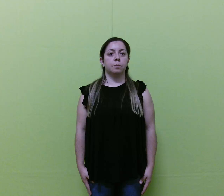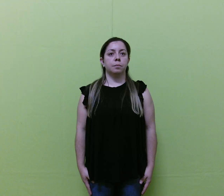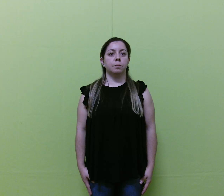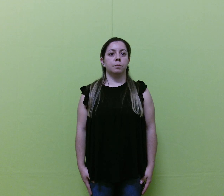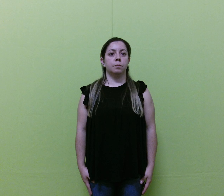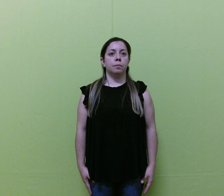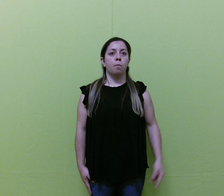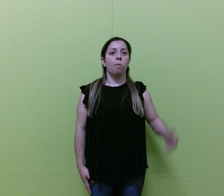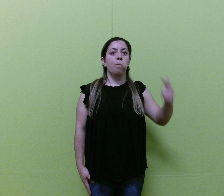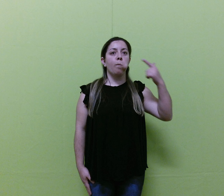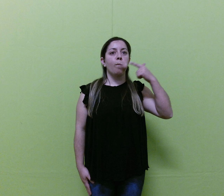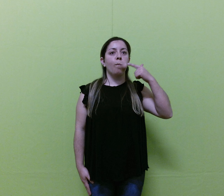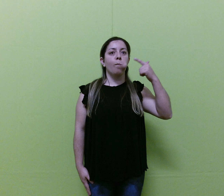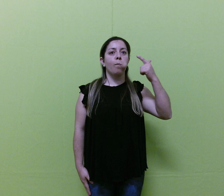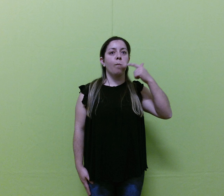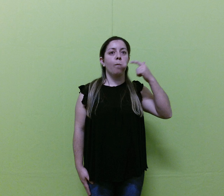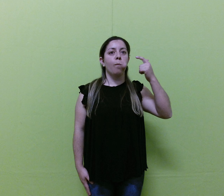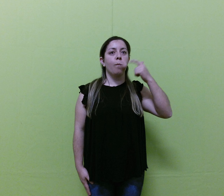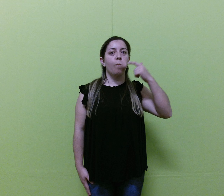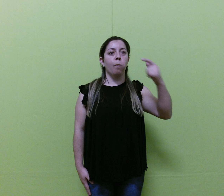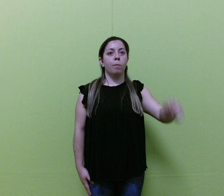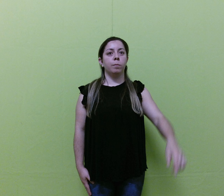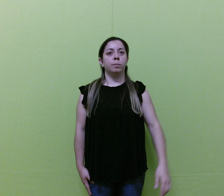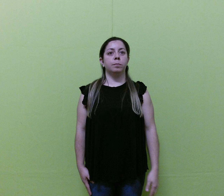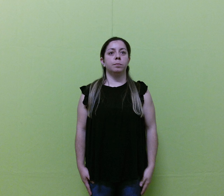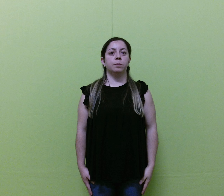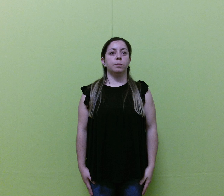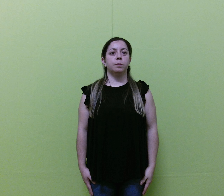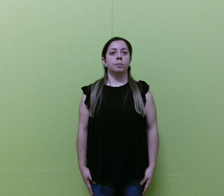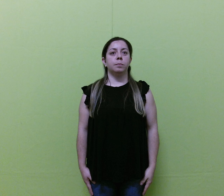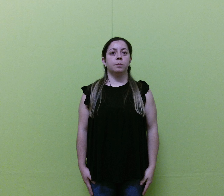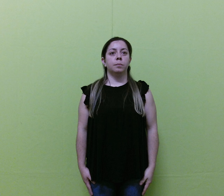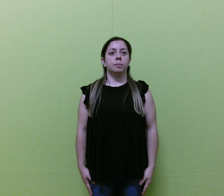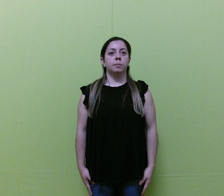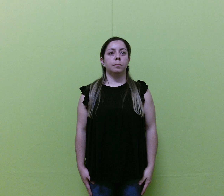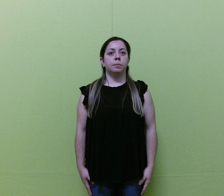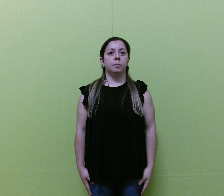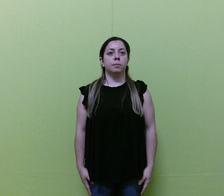bala